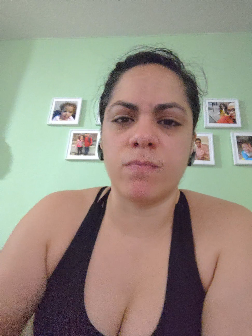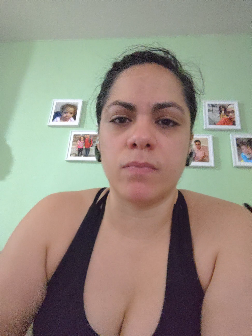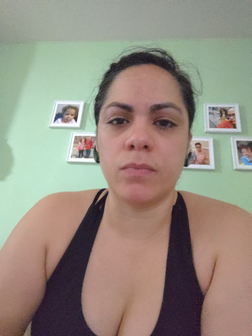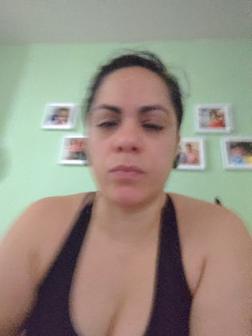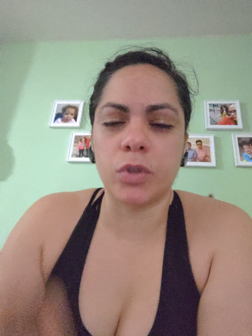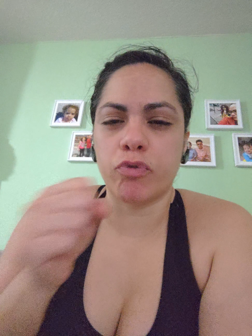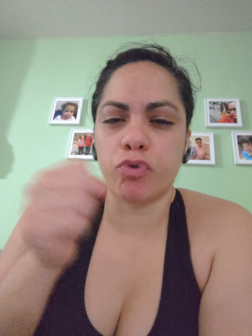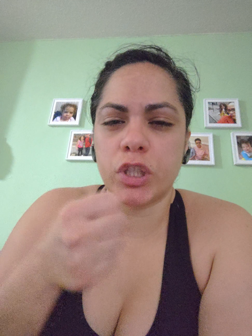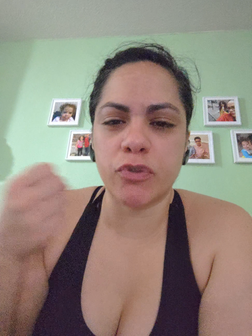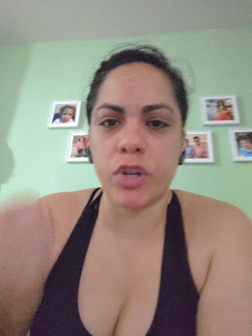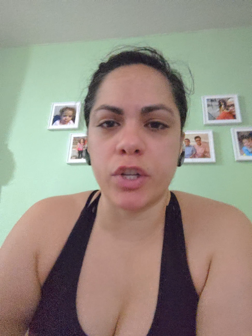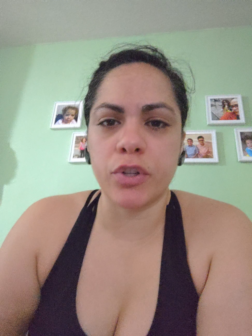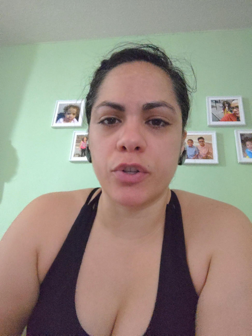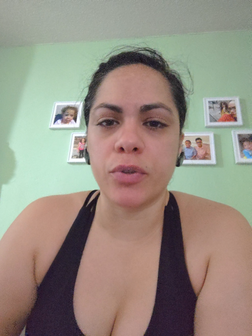refrigerator